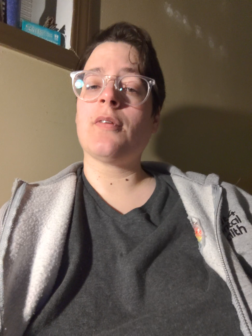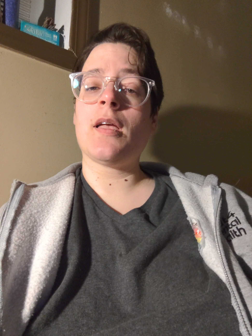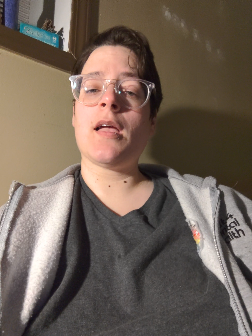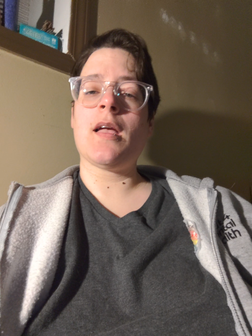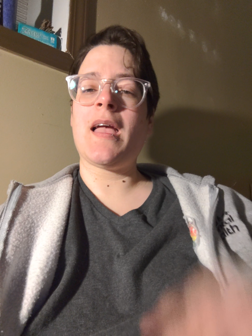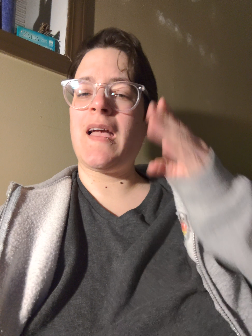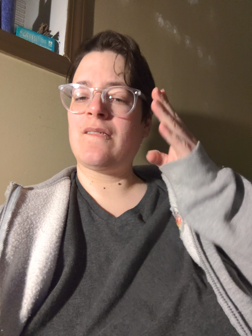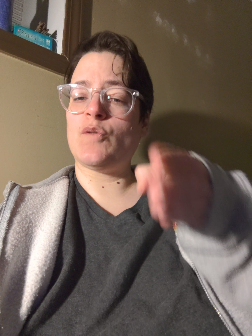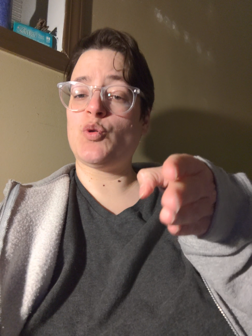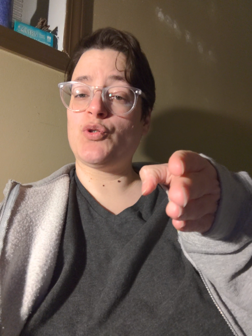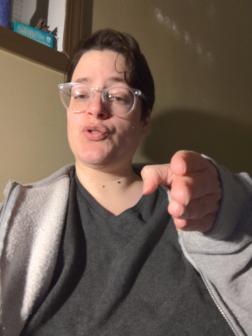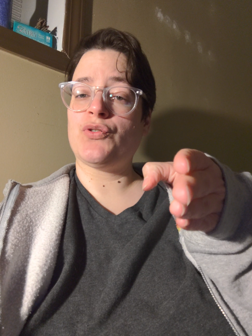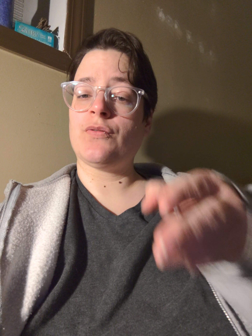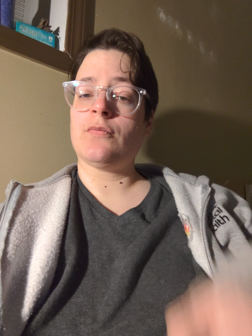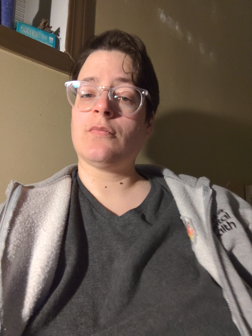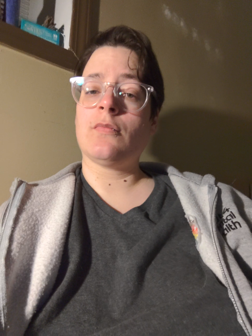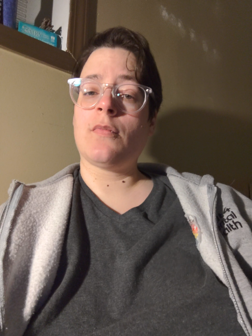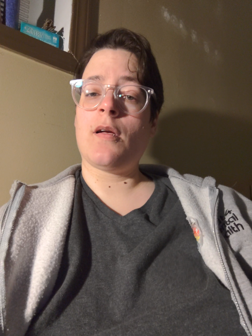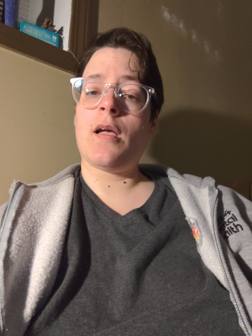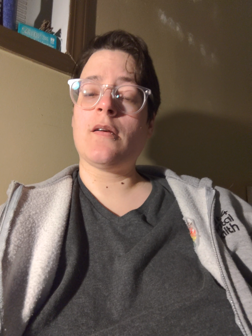after